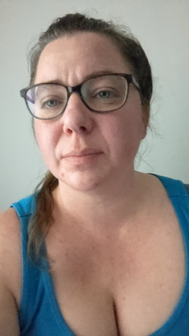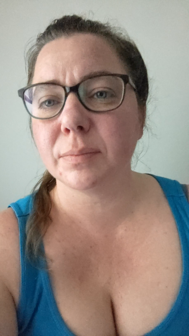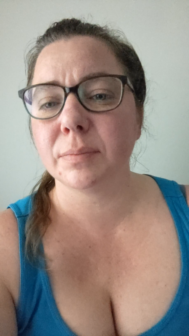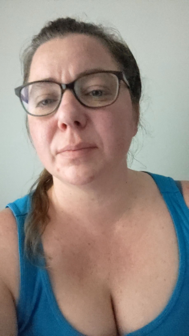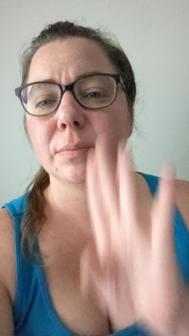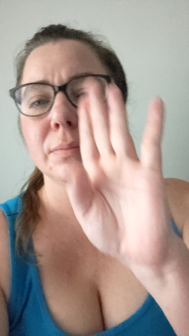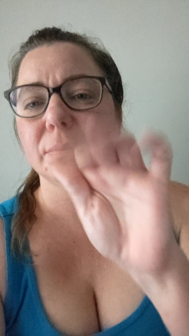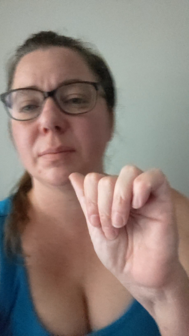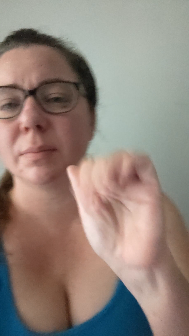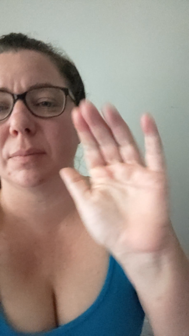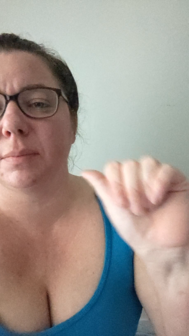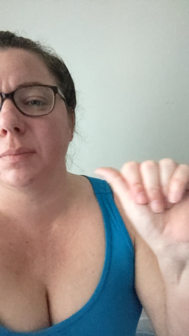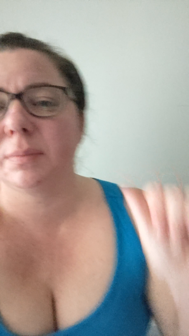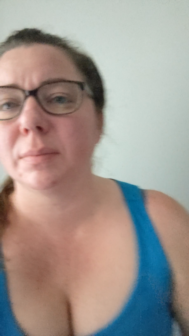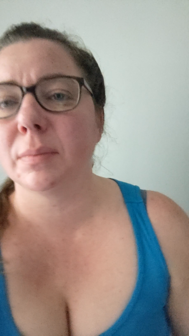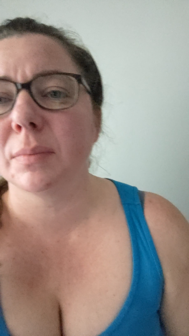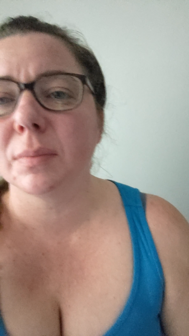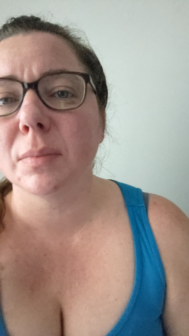baa baa